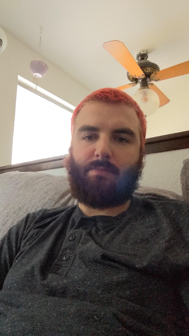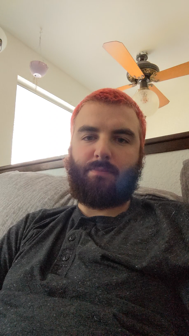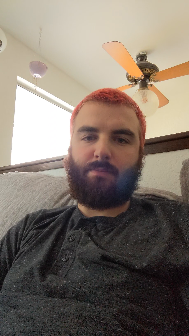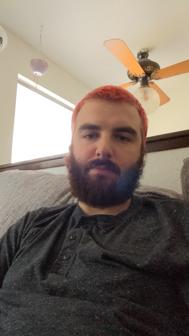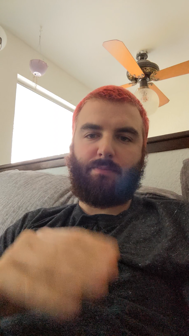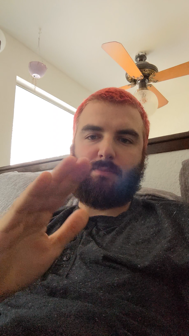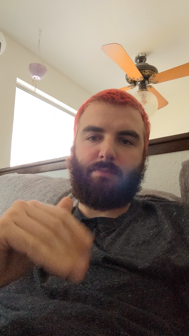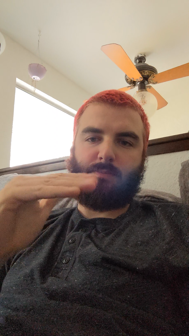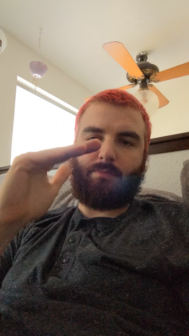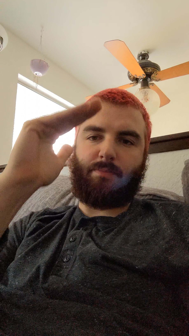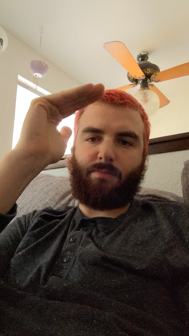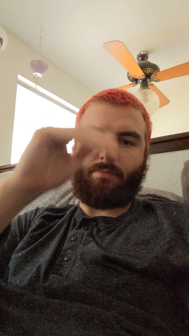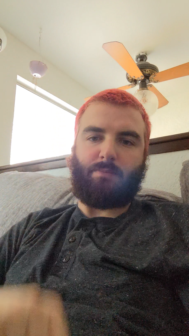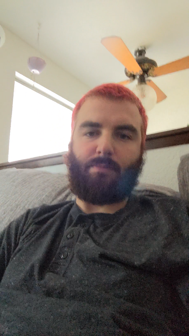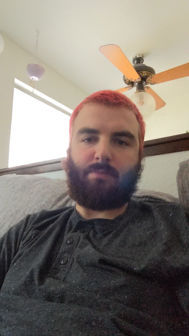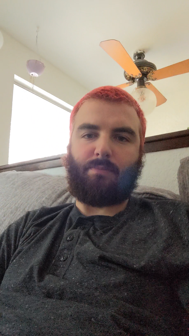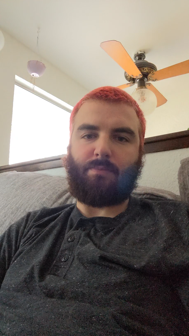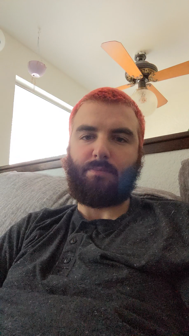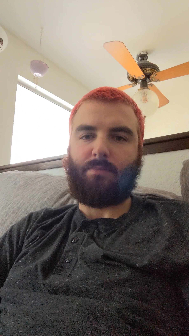build